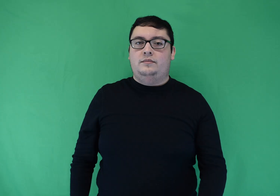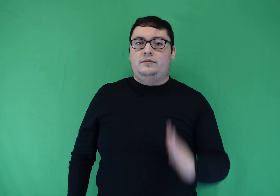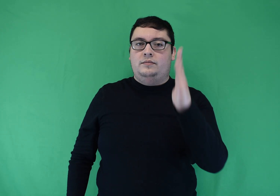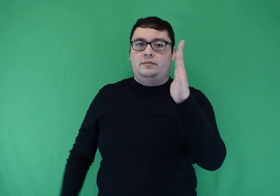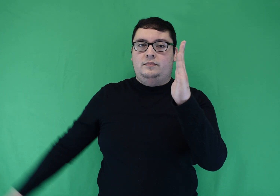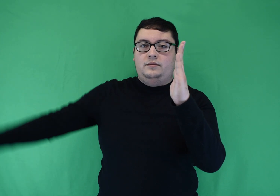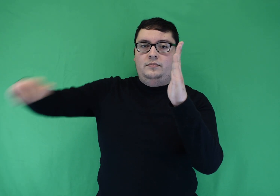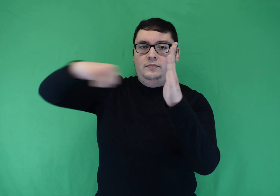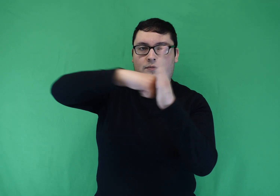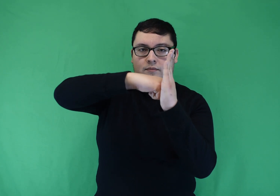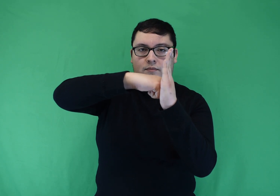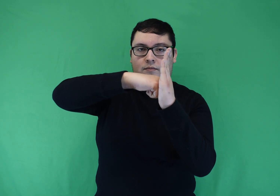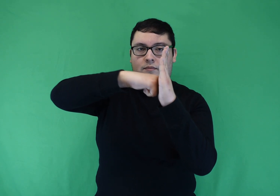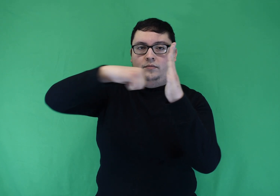golpe